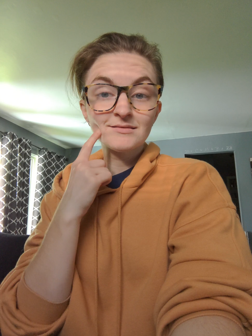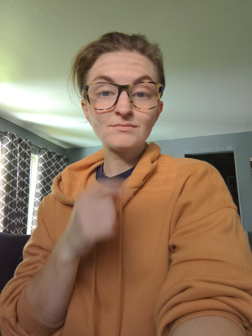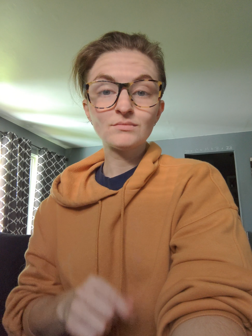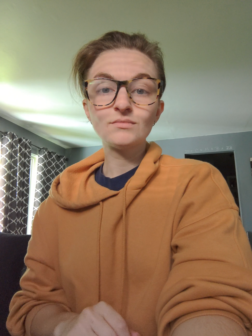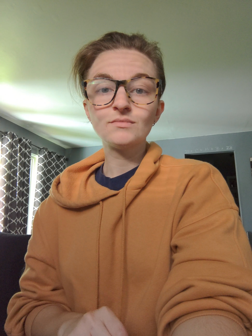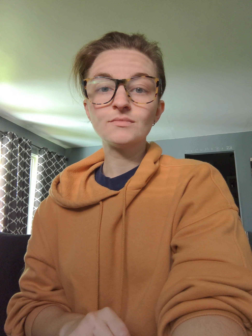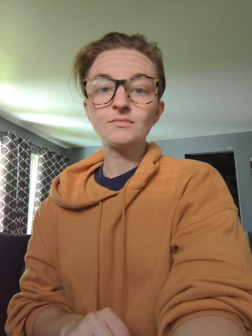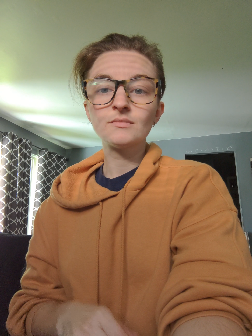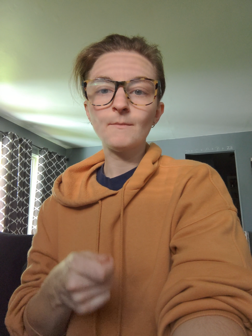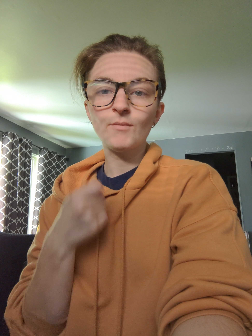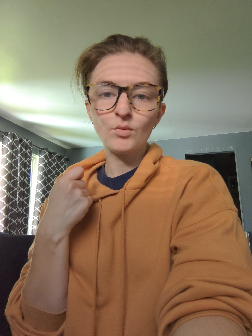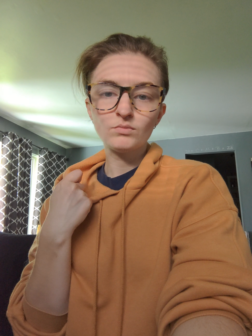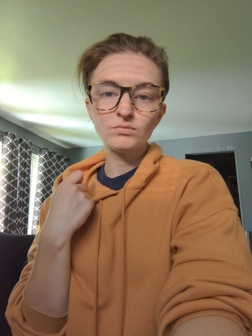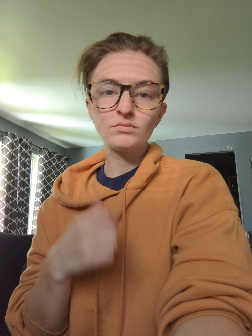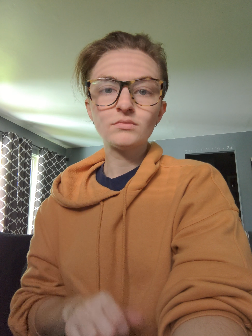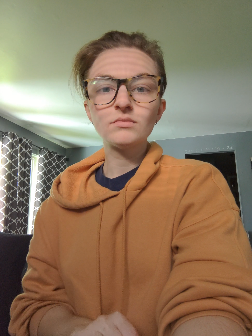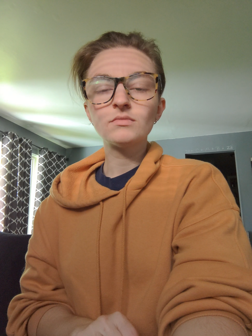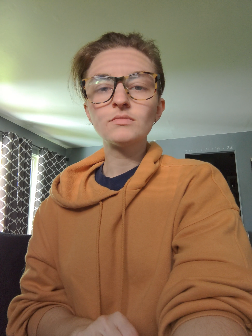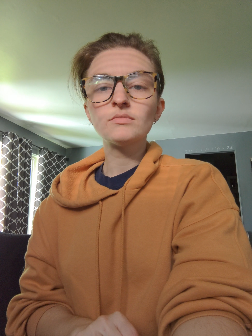pull